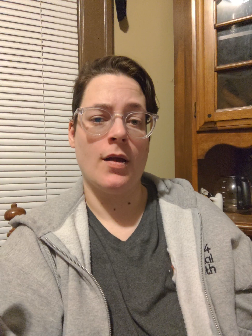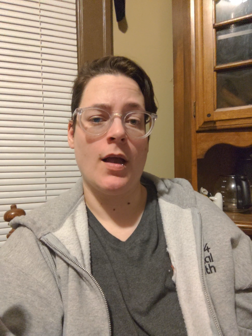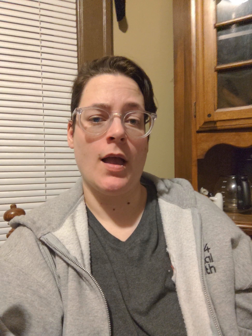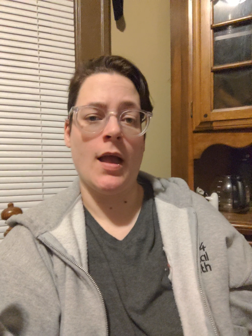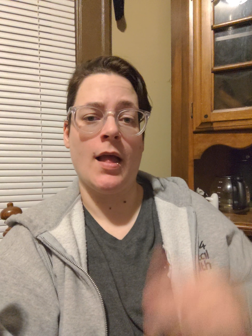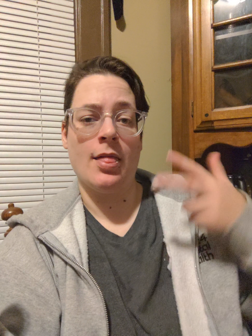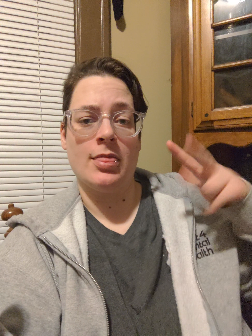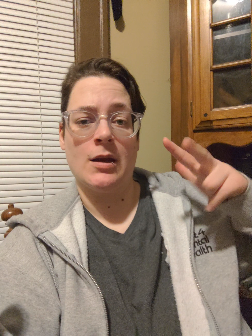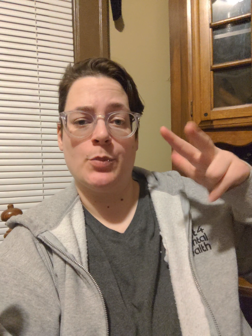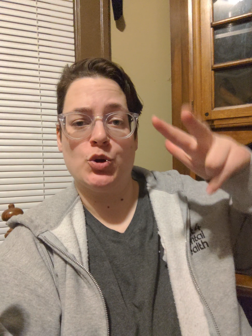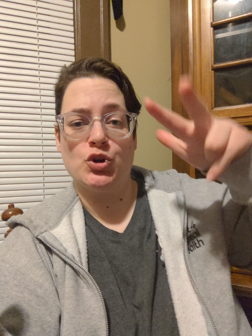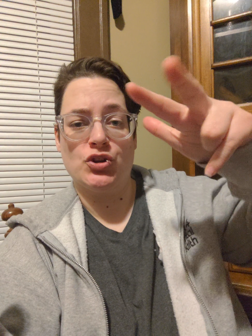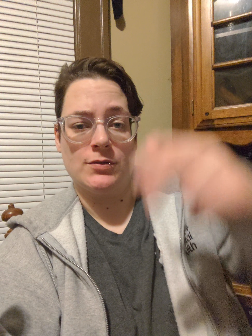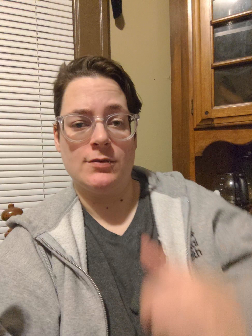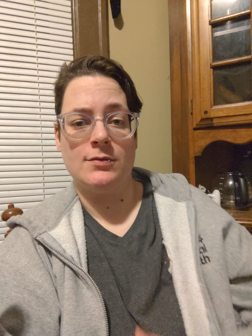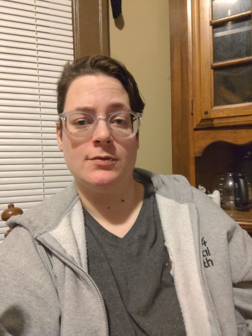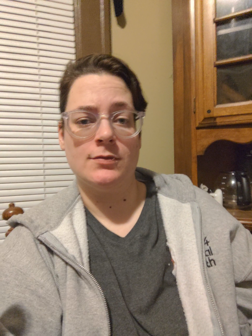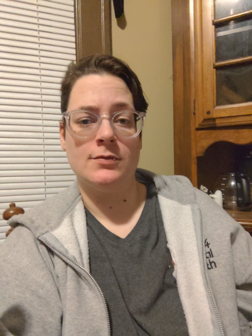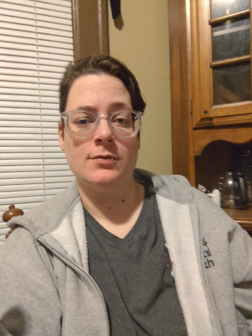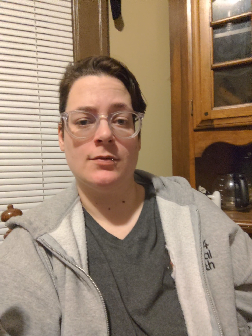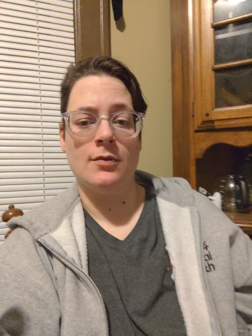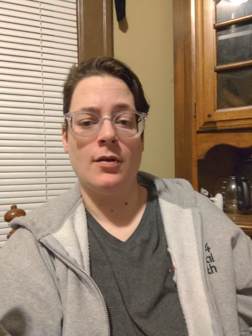helicopter